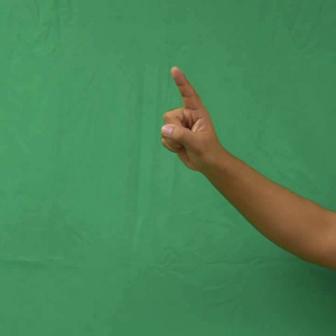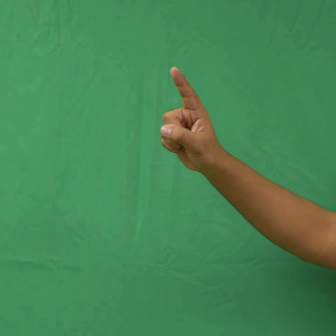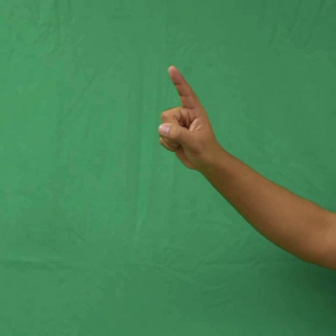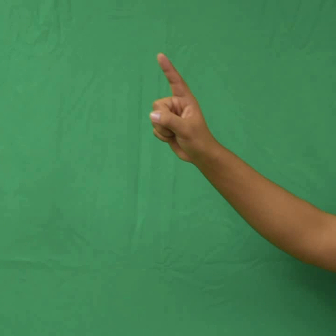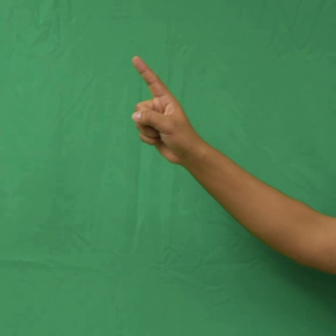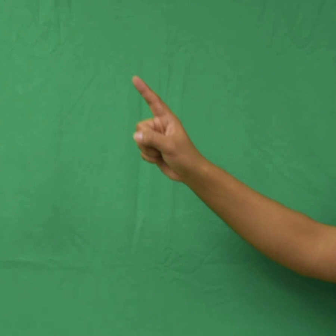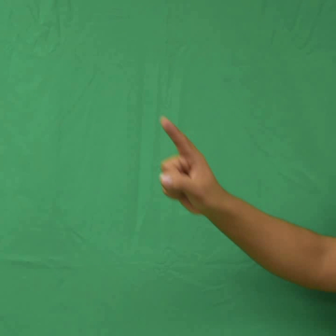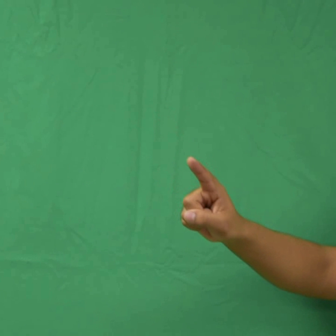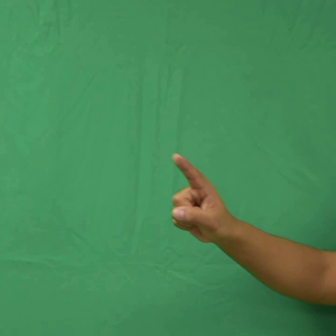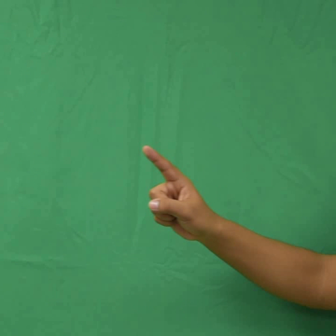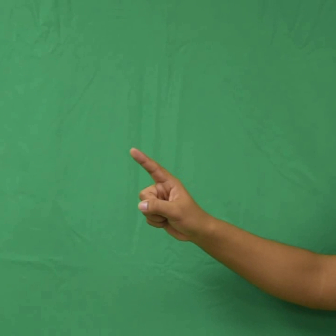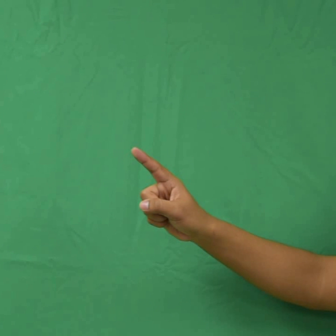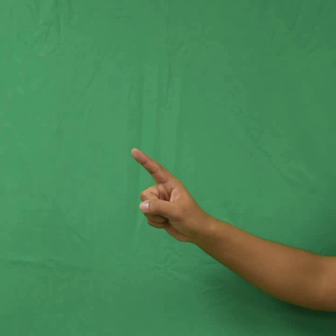Z